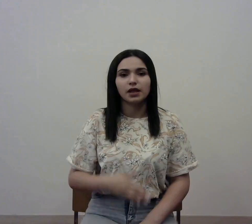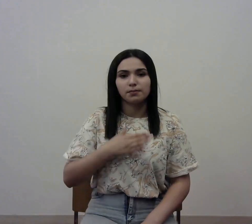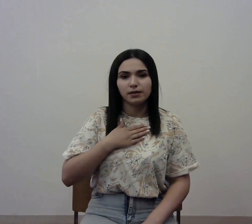mən